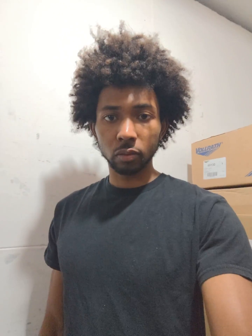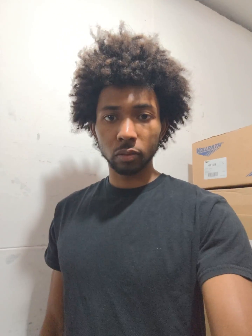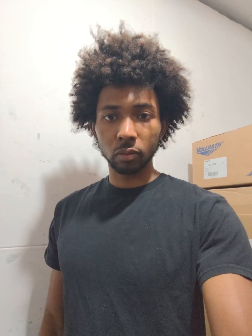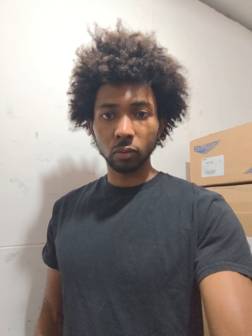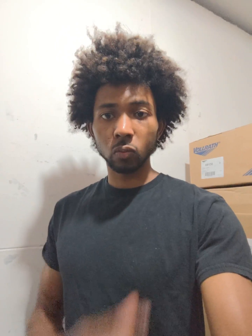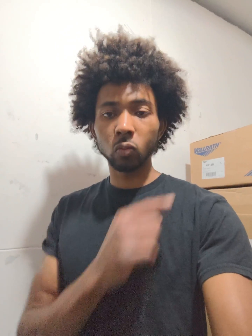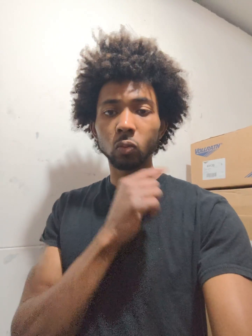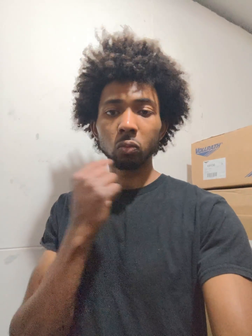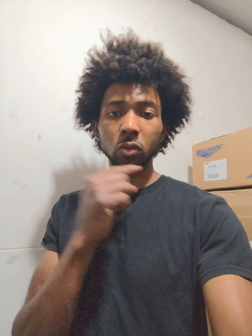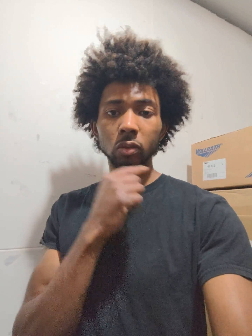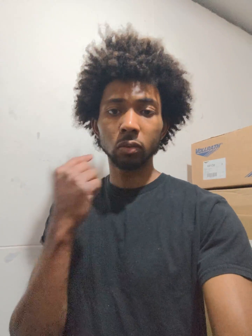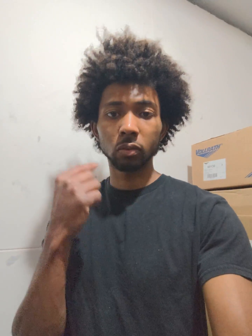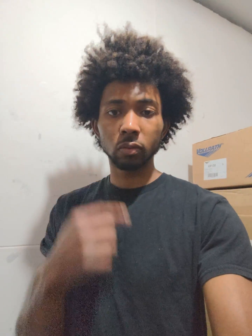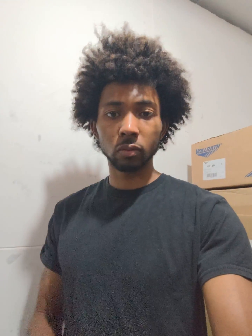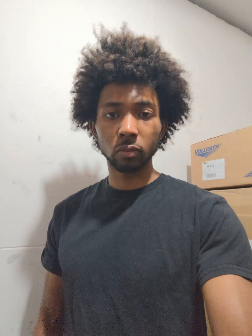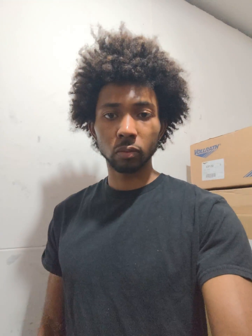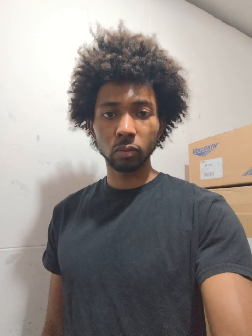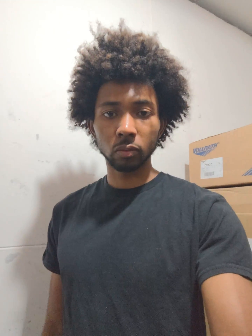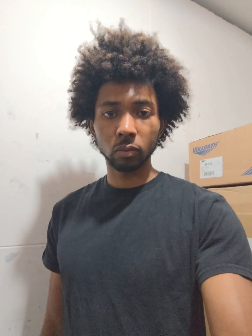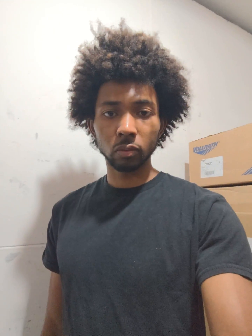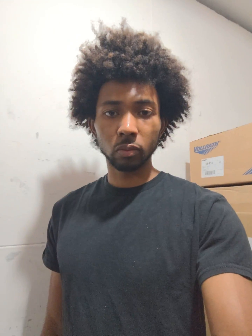glue